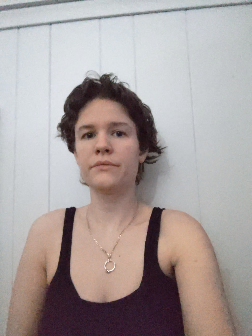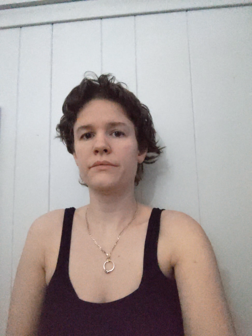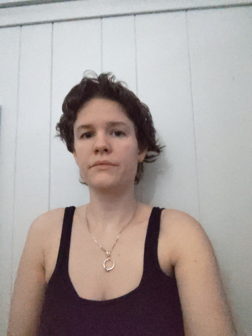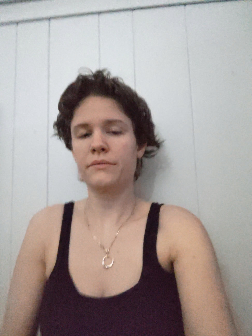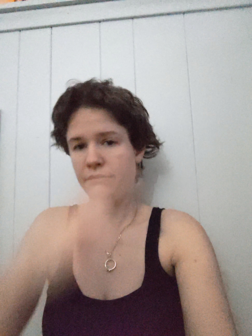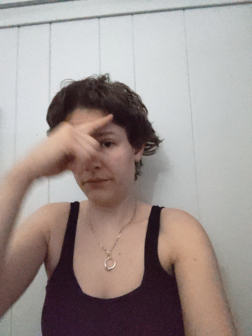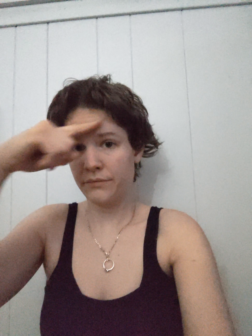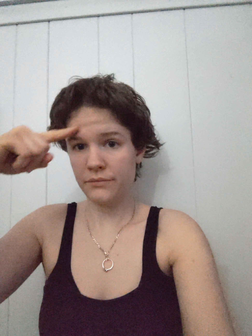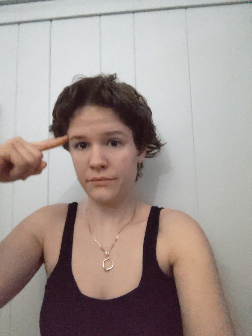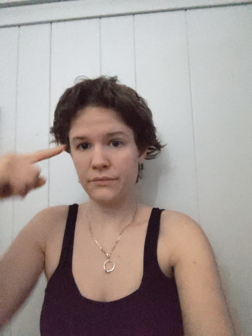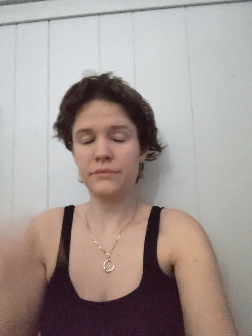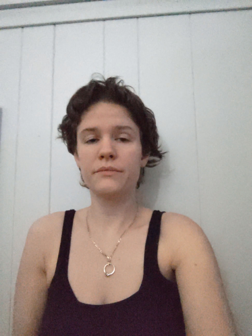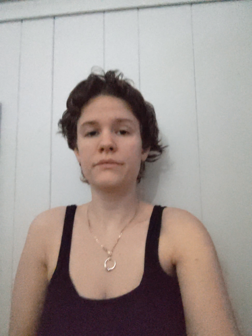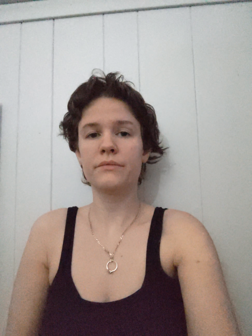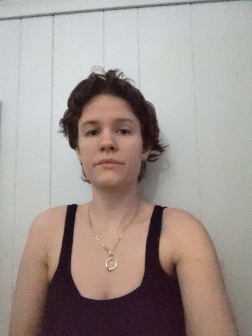black